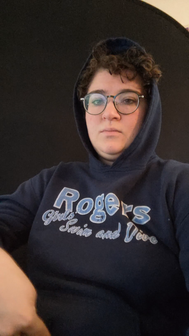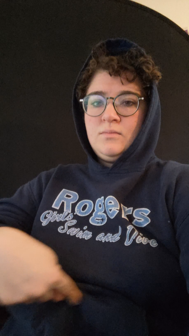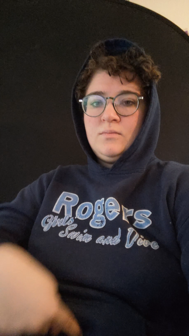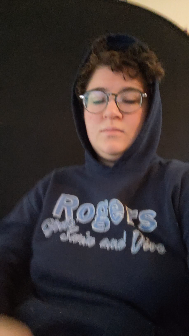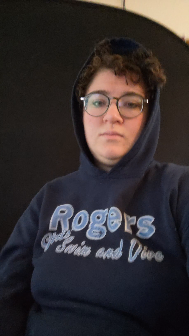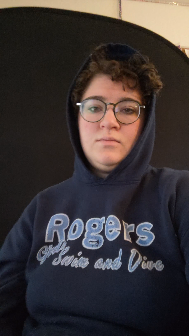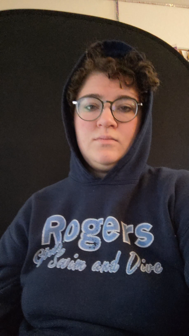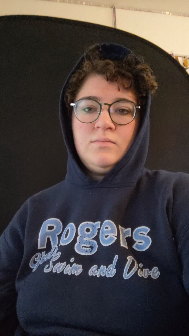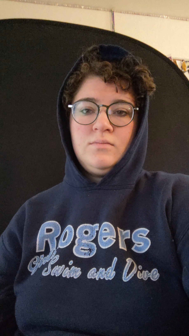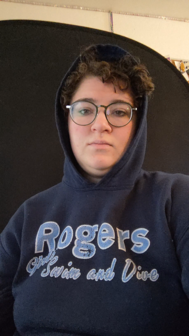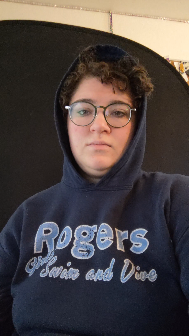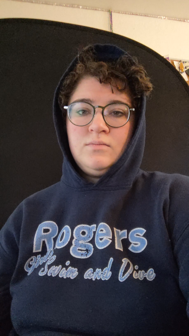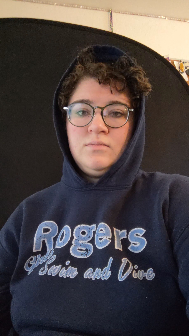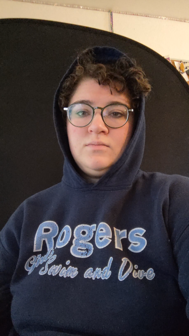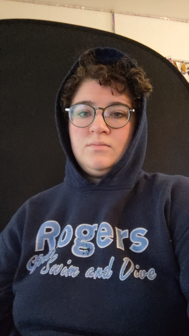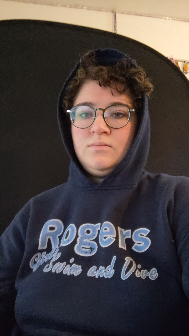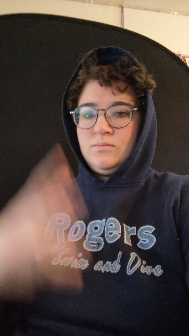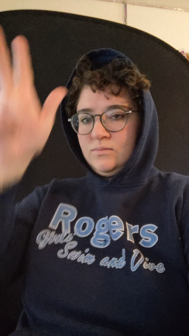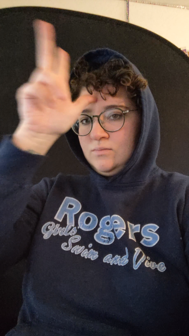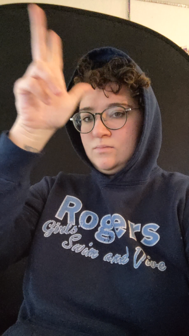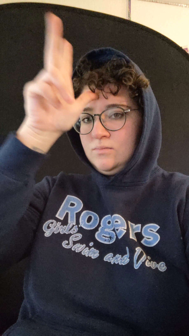rooster